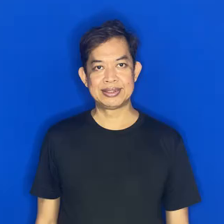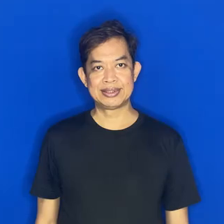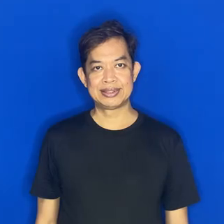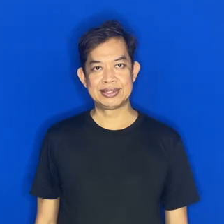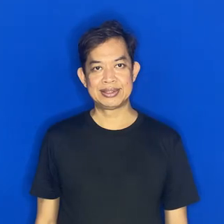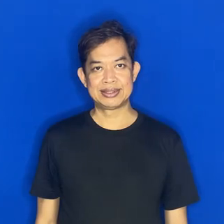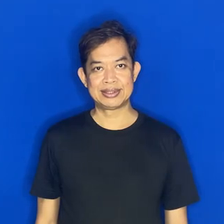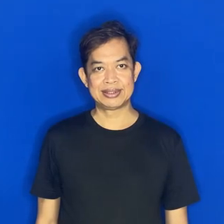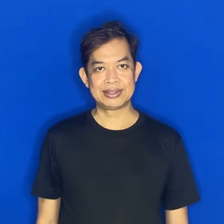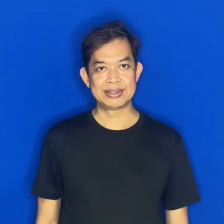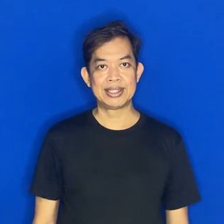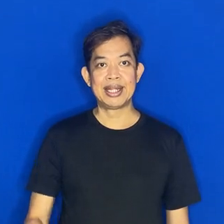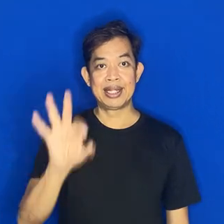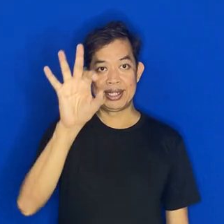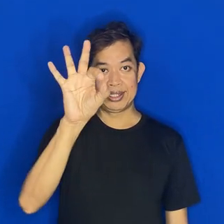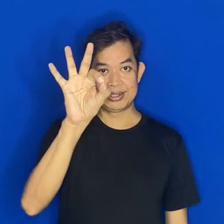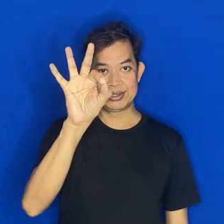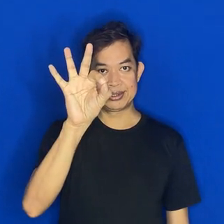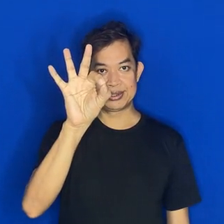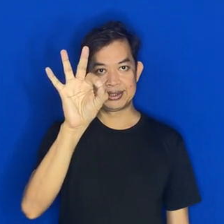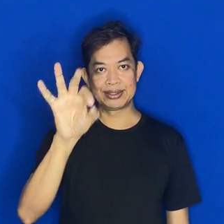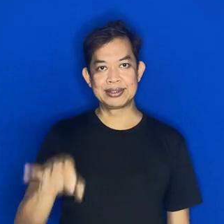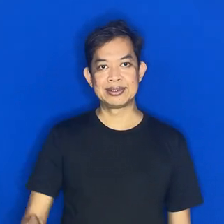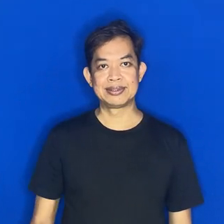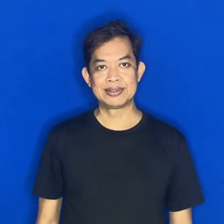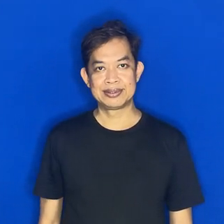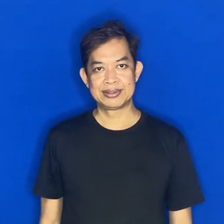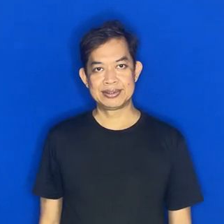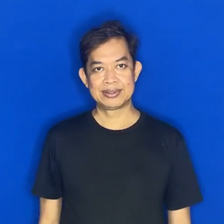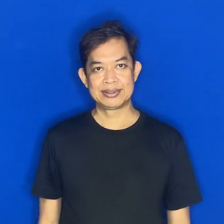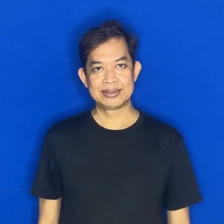nine